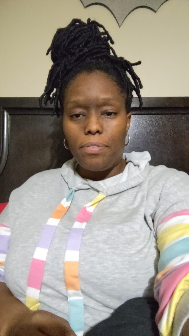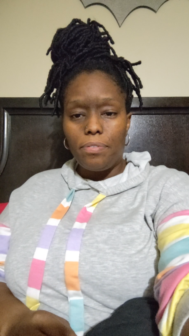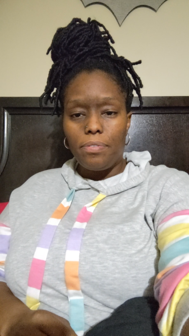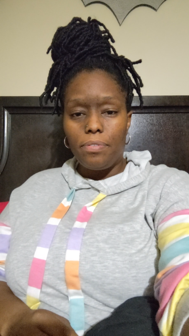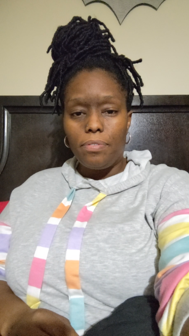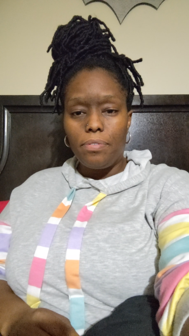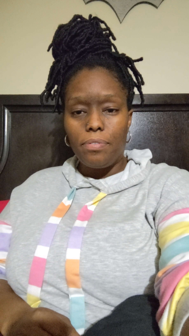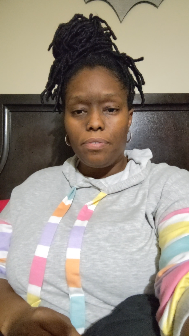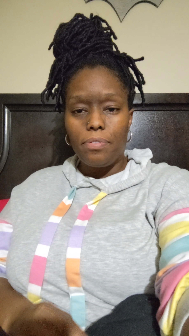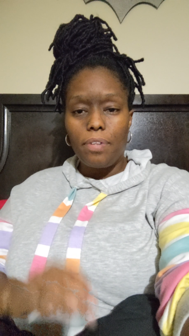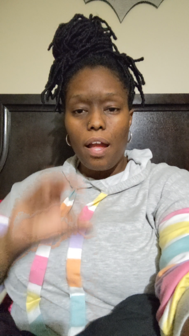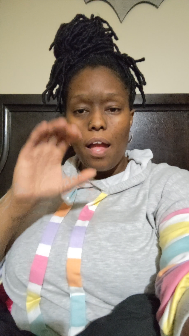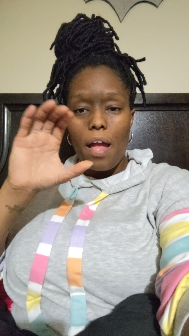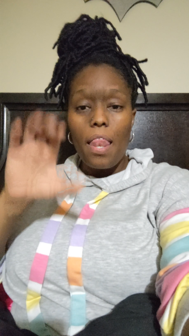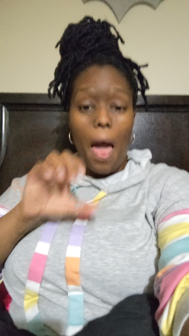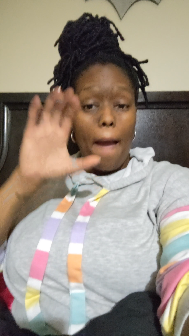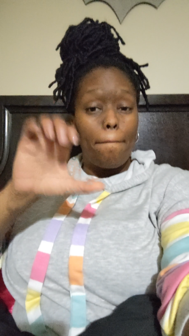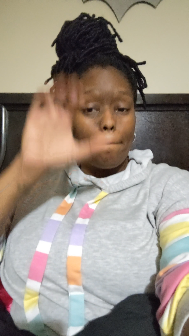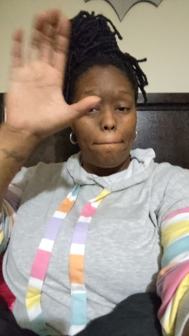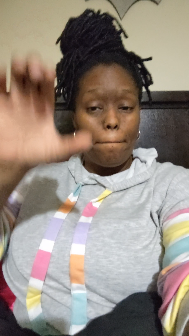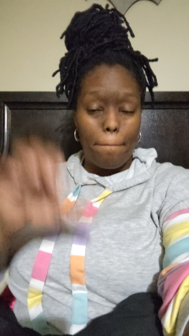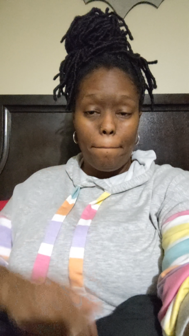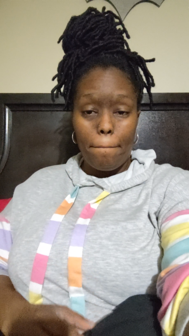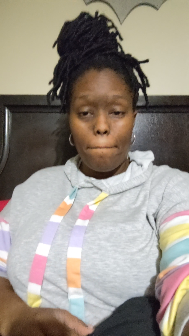climb